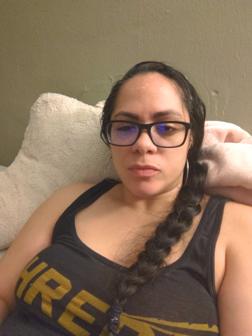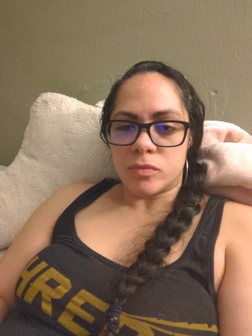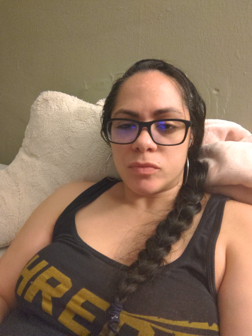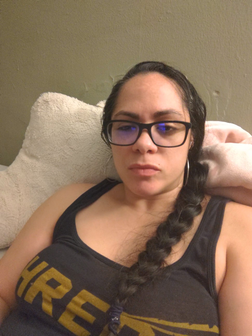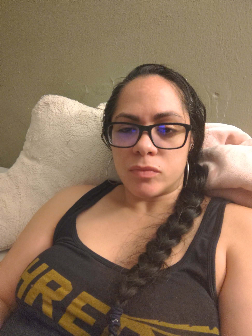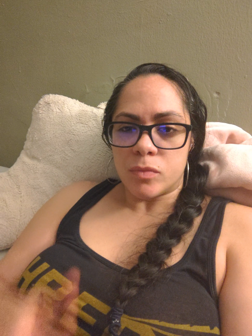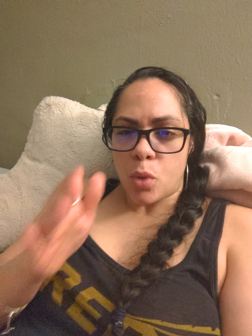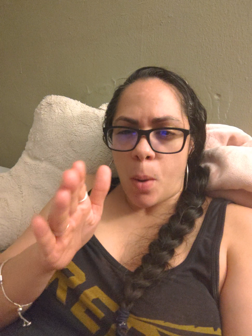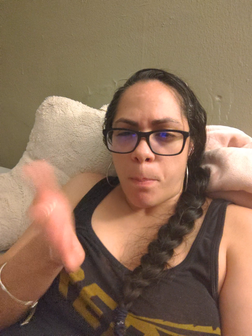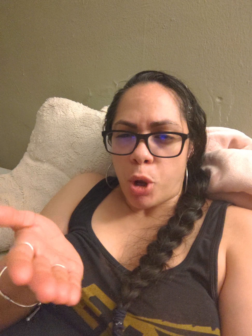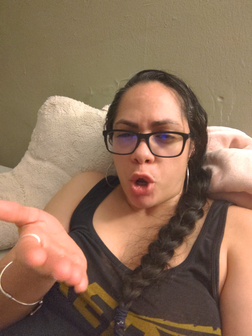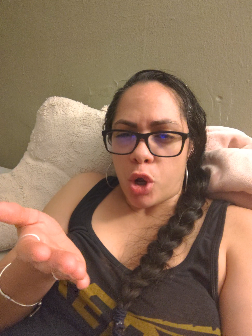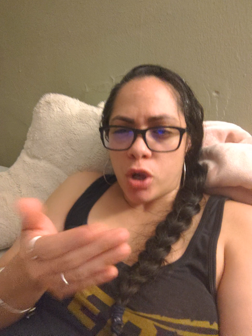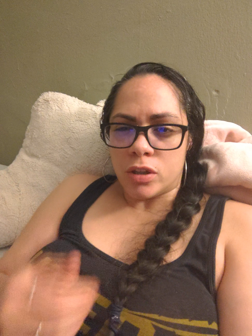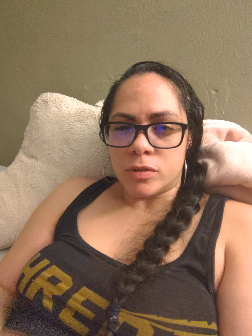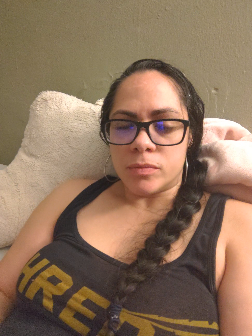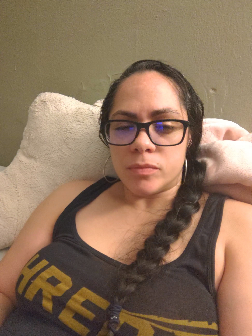book